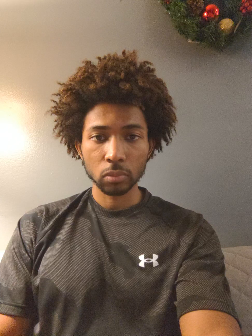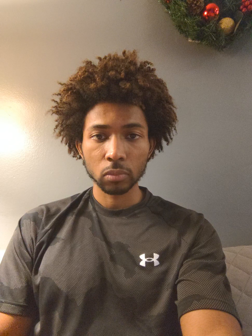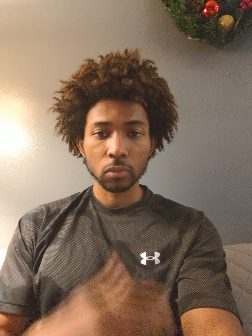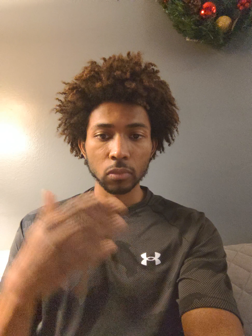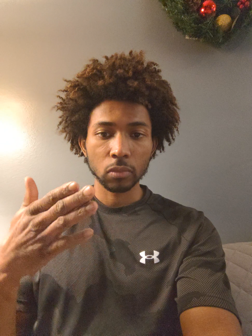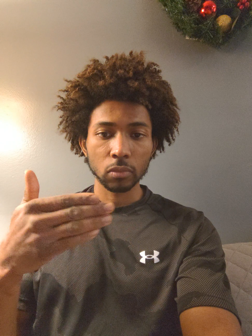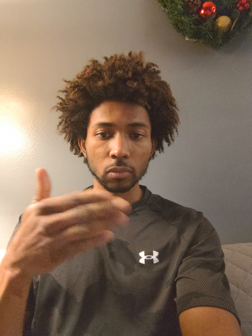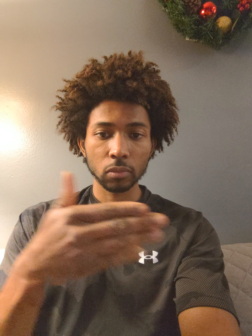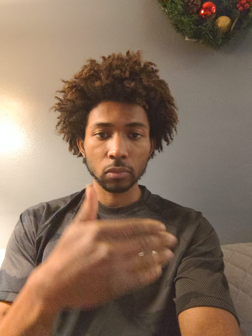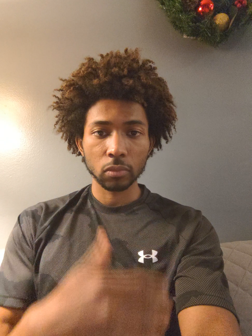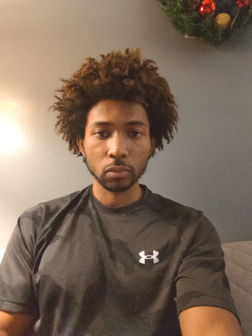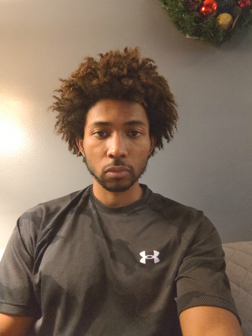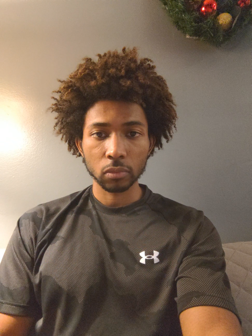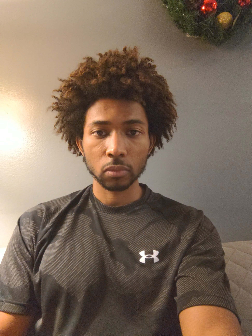fish